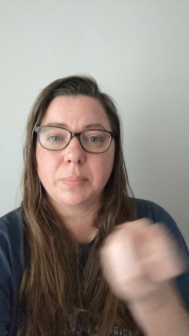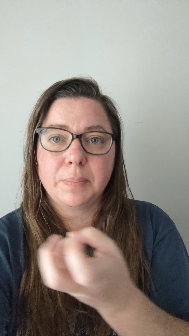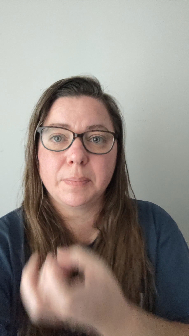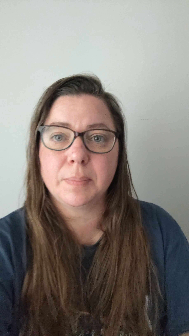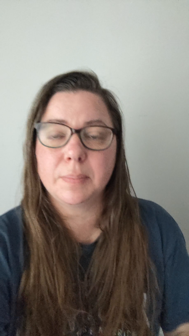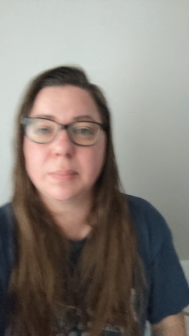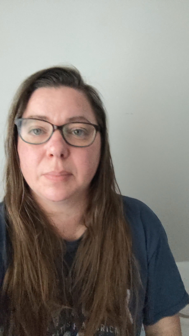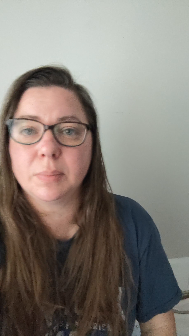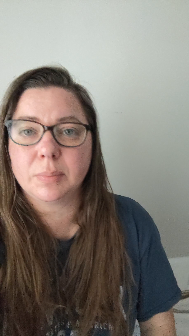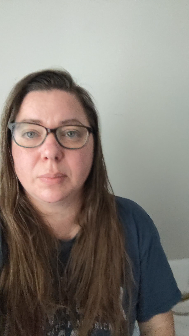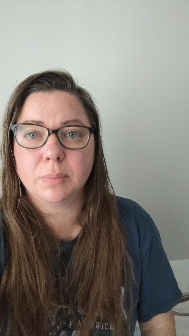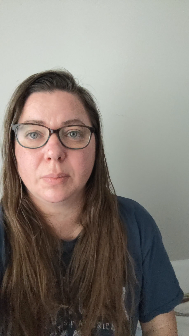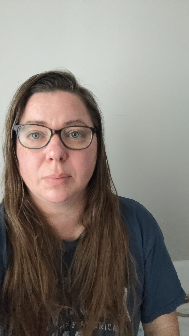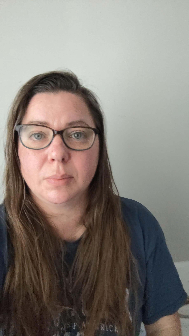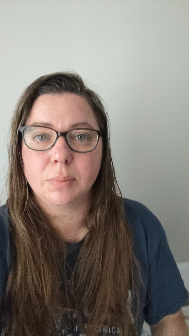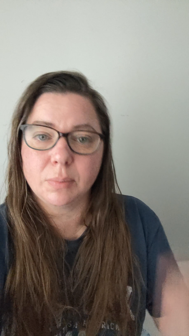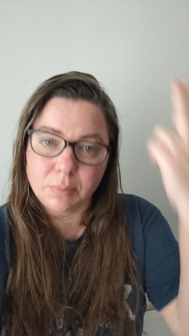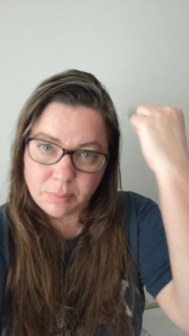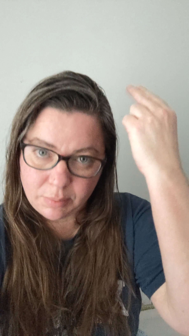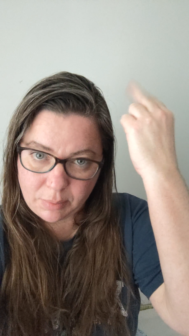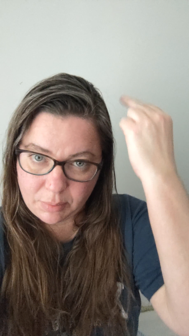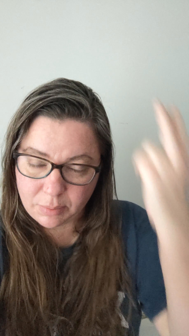bunny